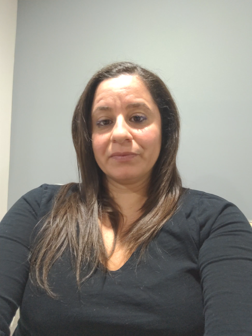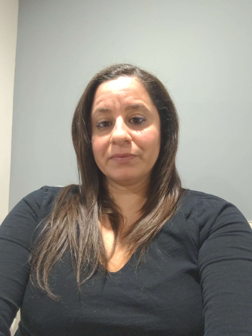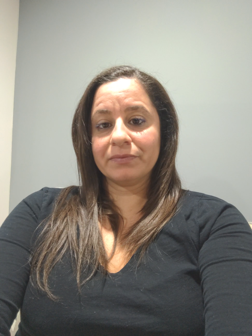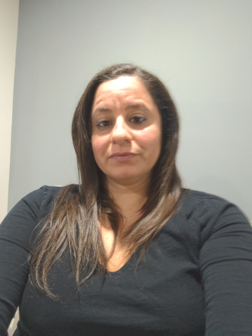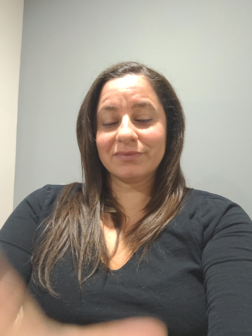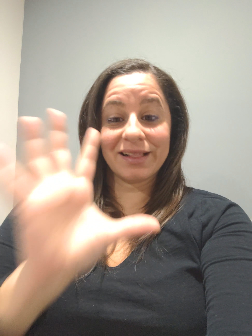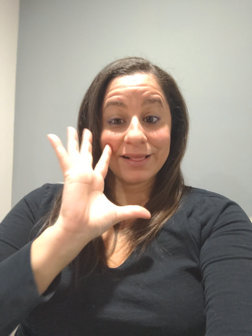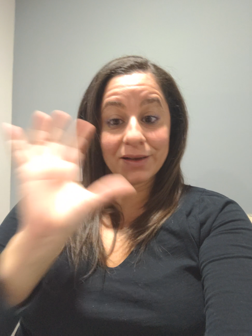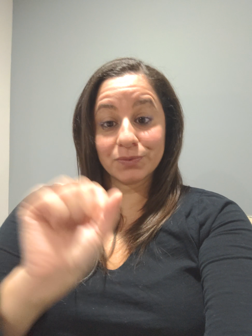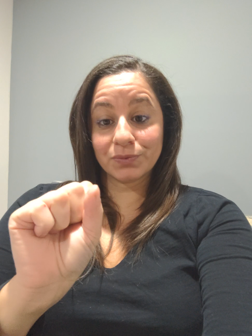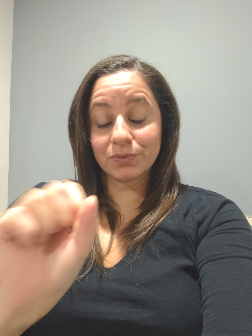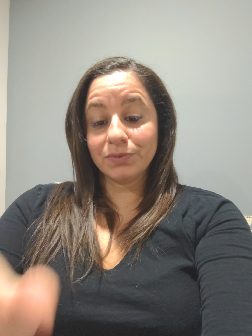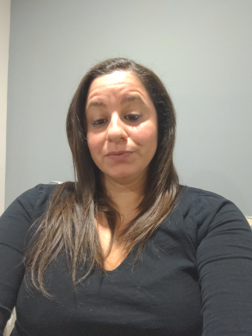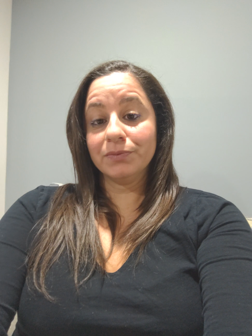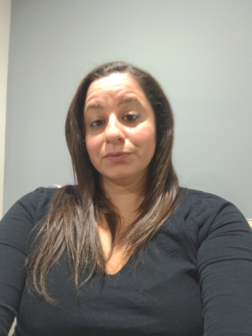loud